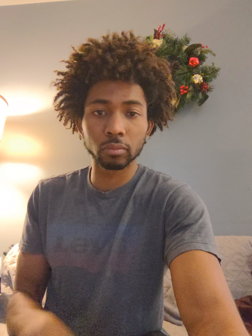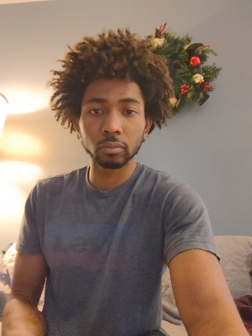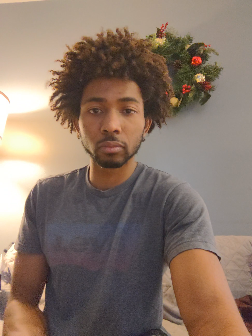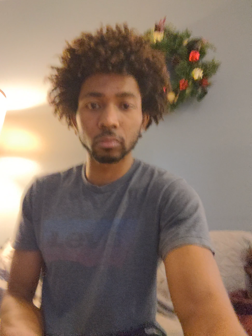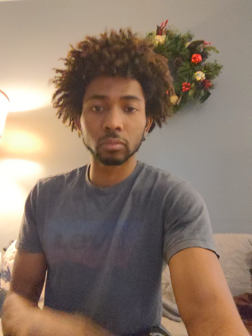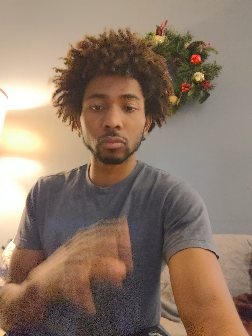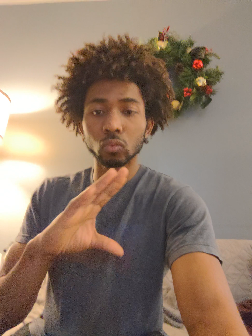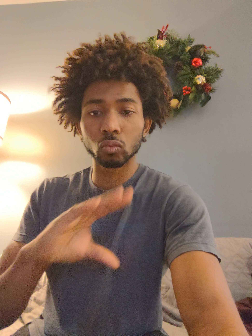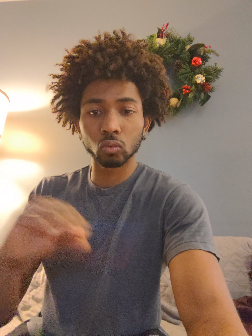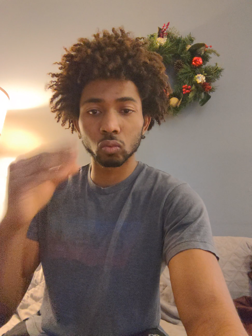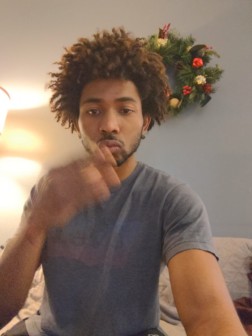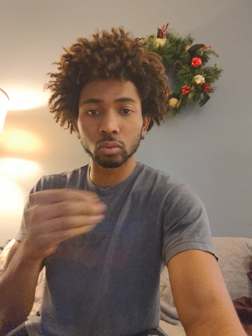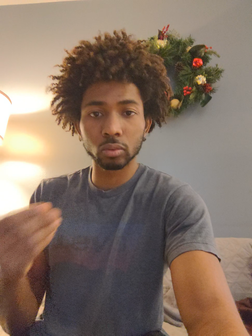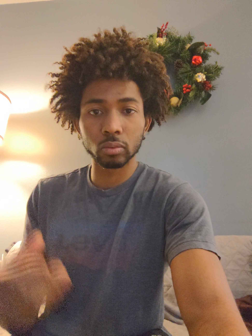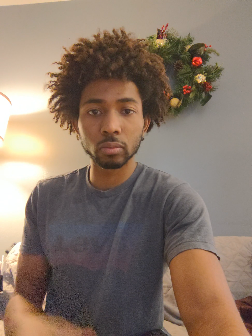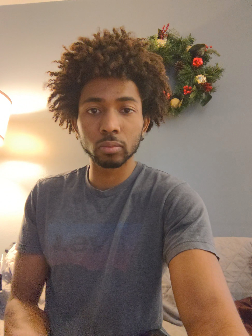story